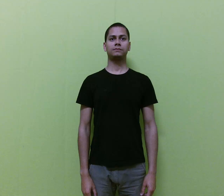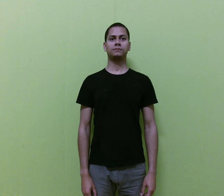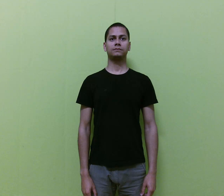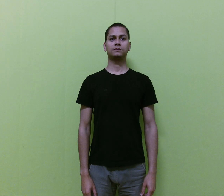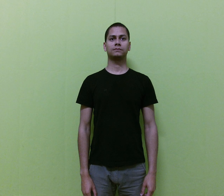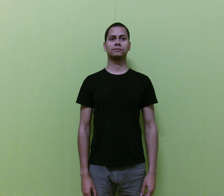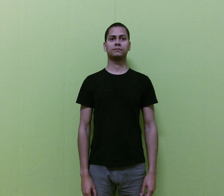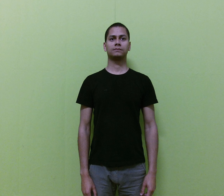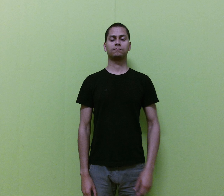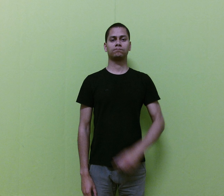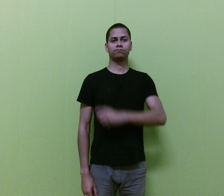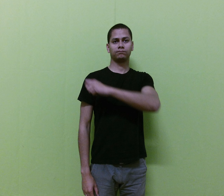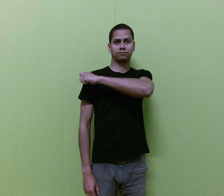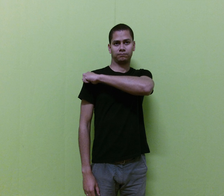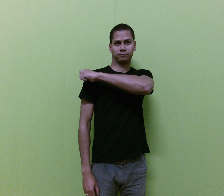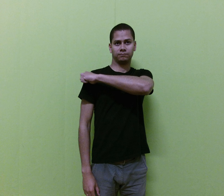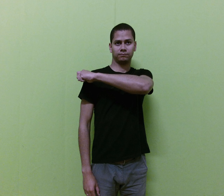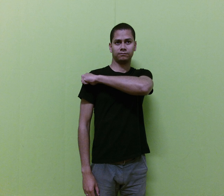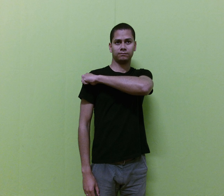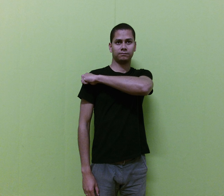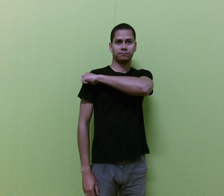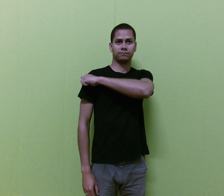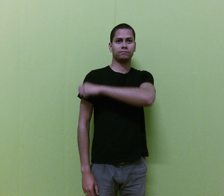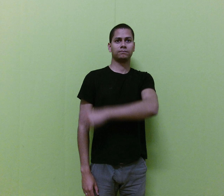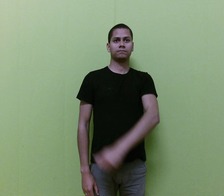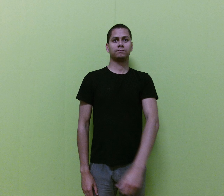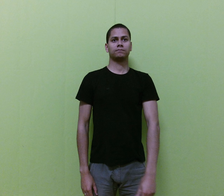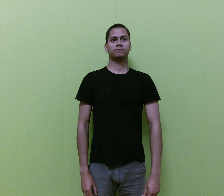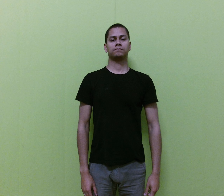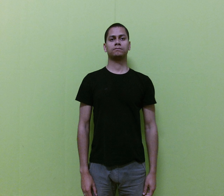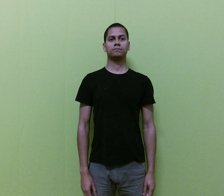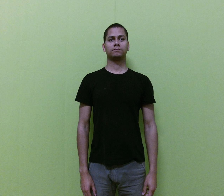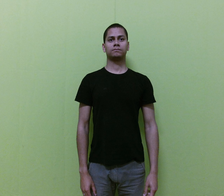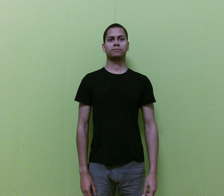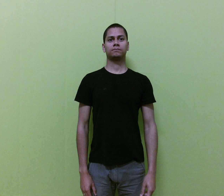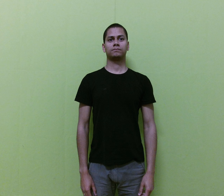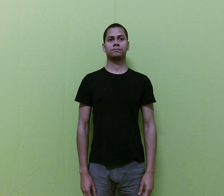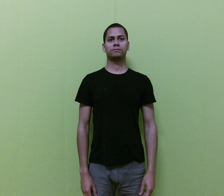aluno